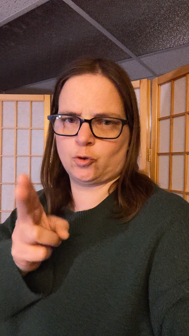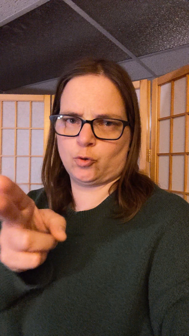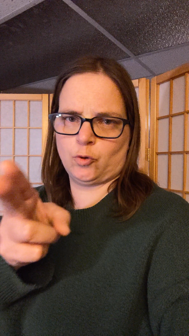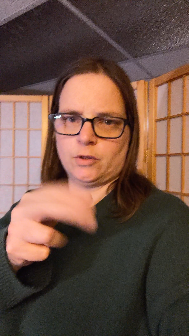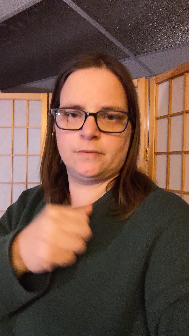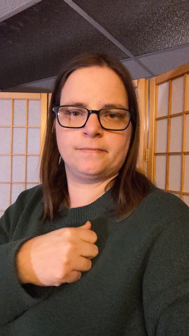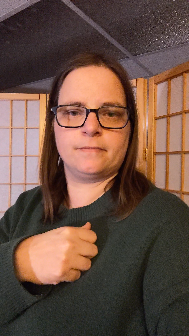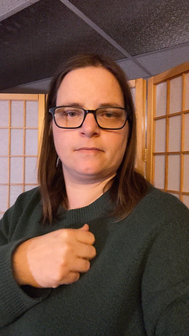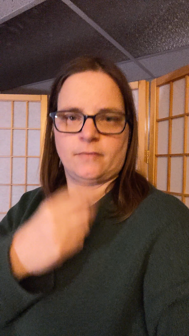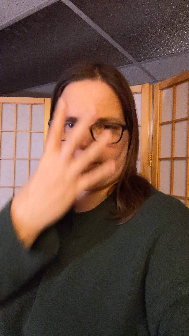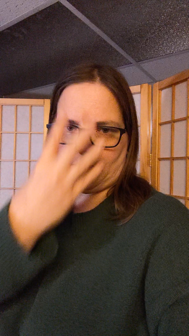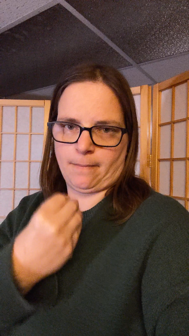asleep